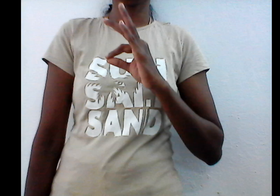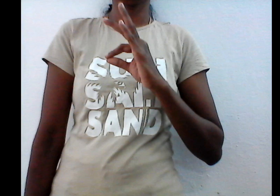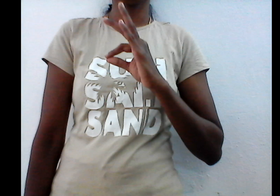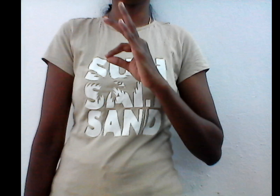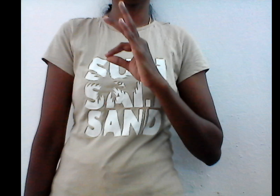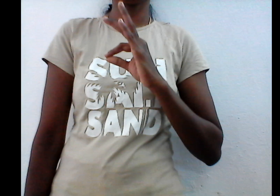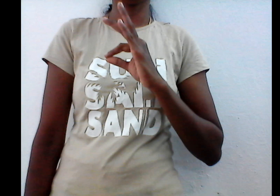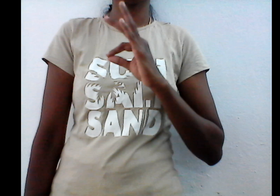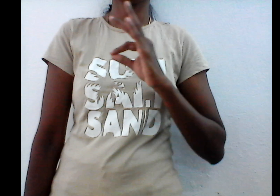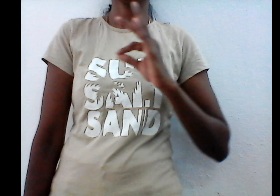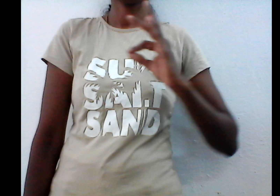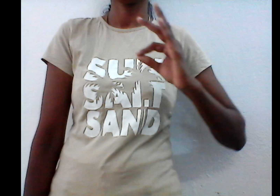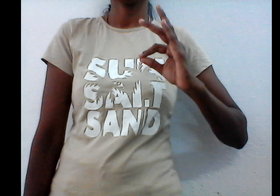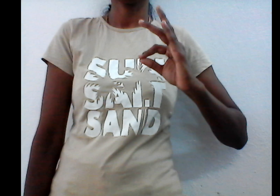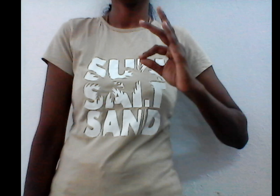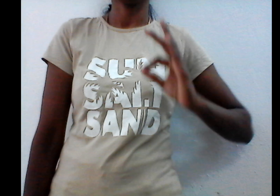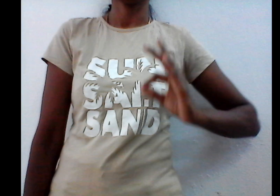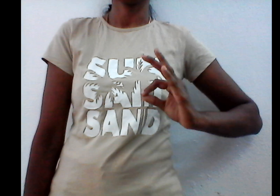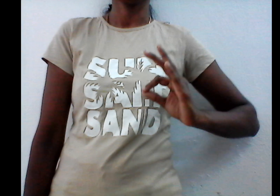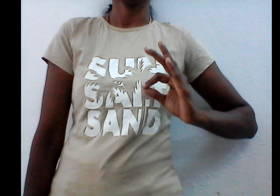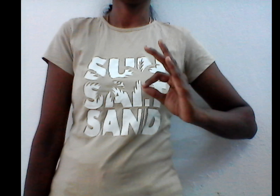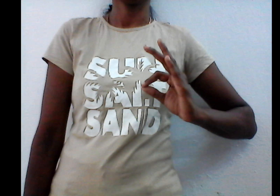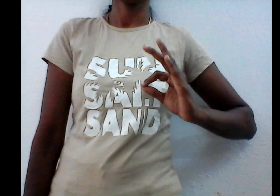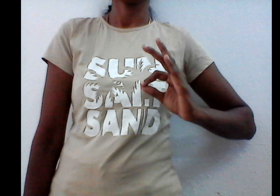ഔ